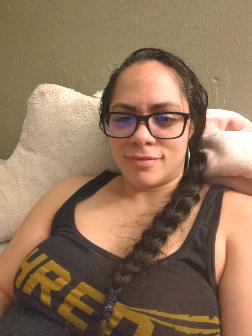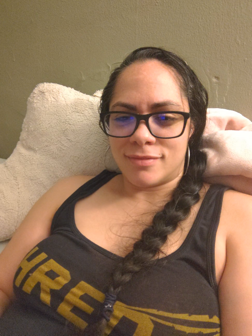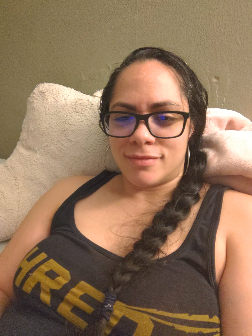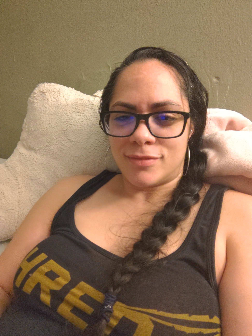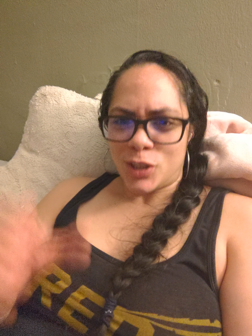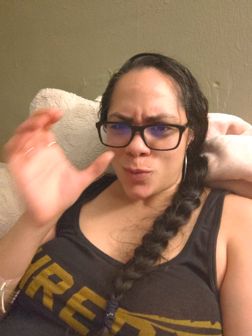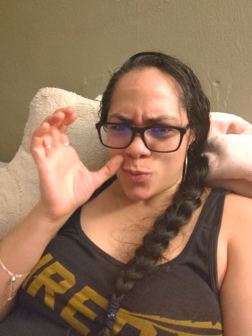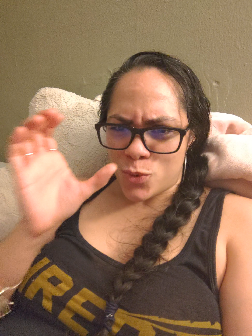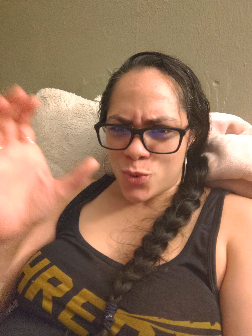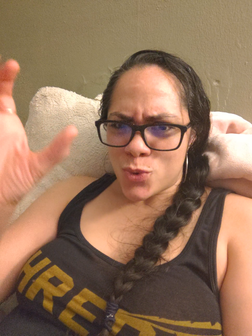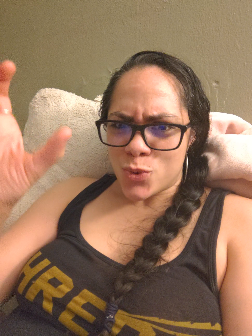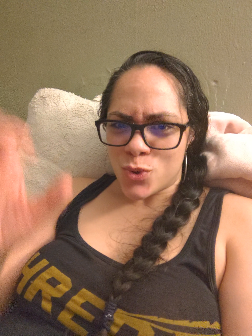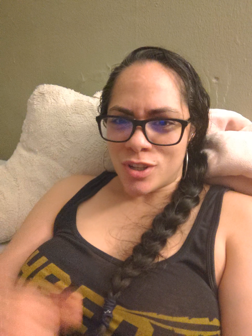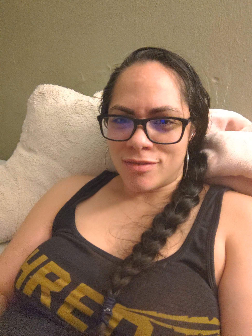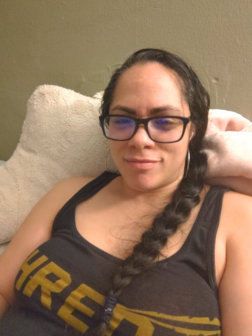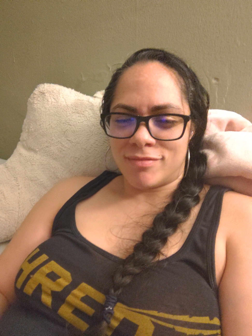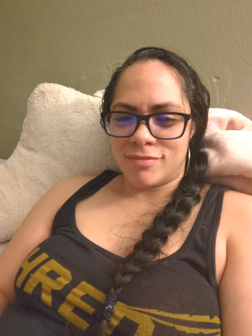moon